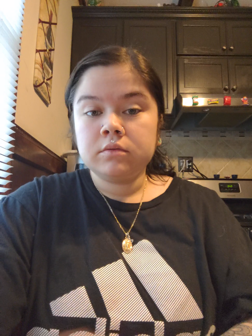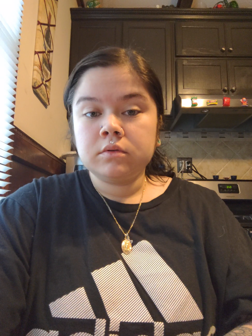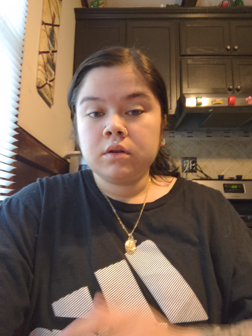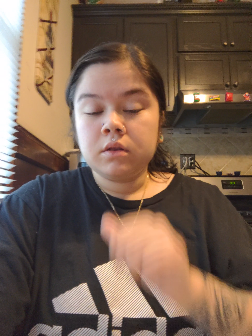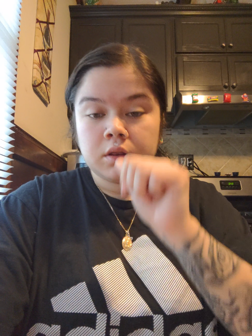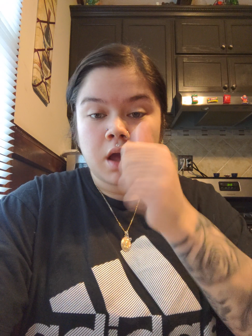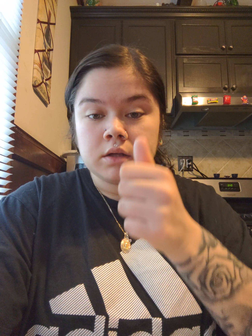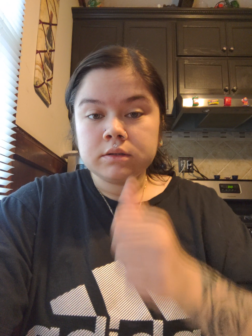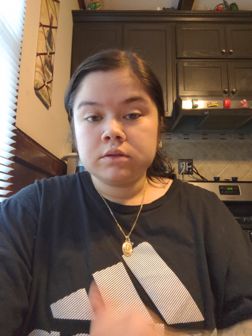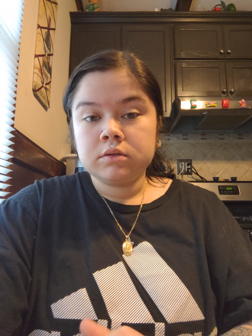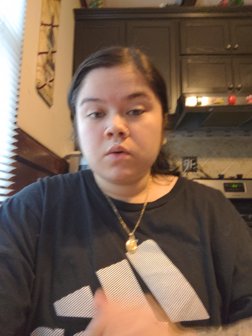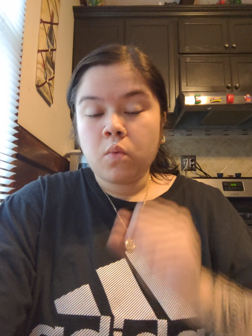nuts